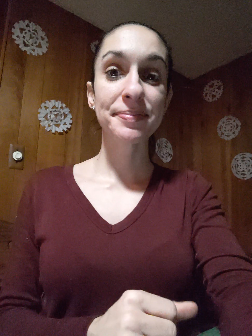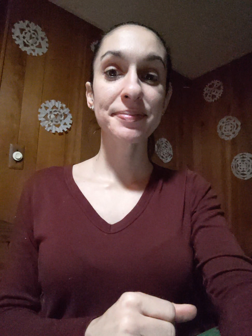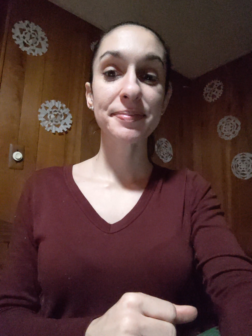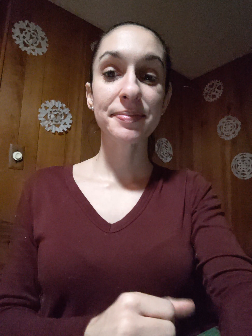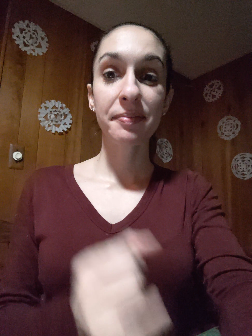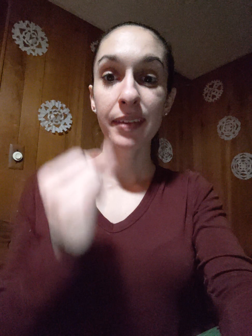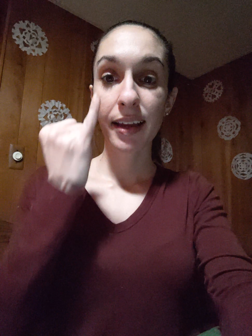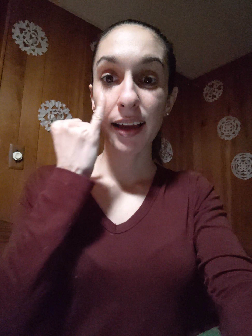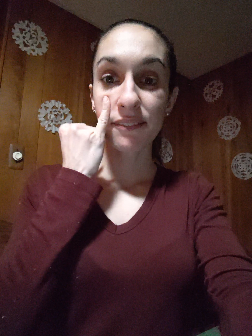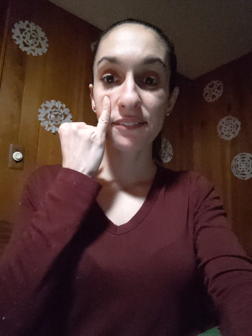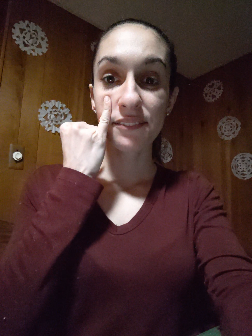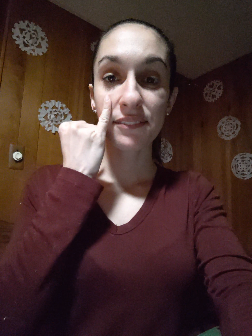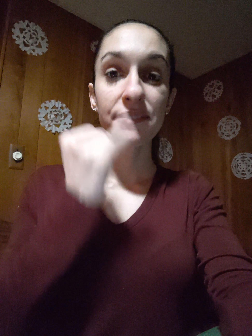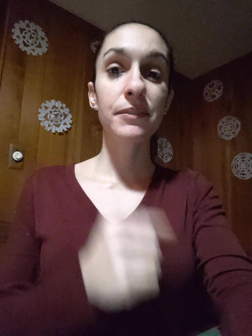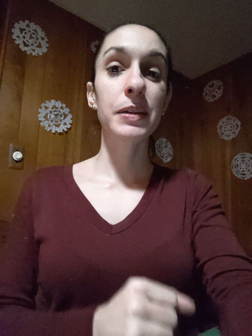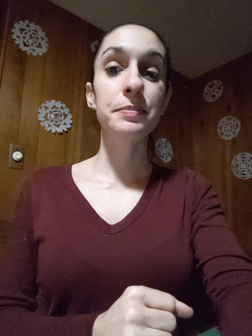if